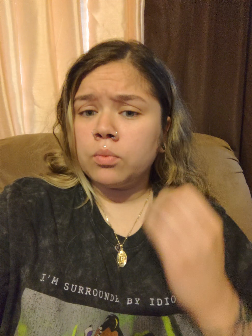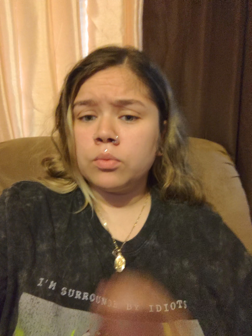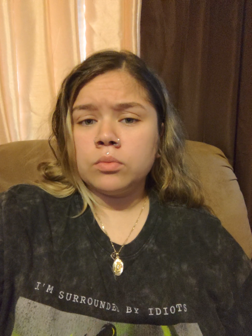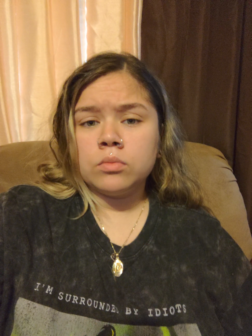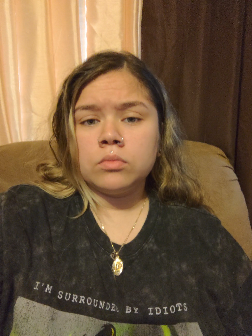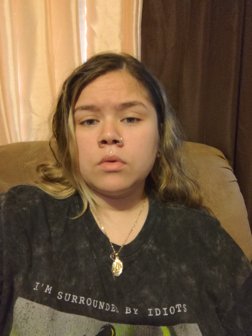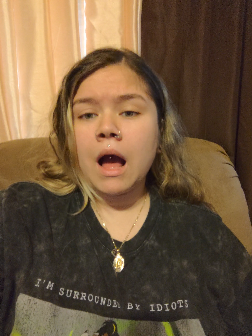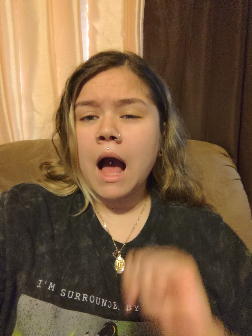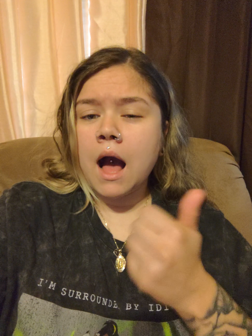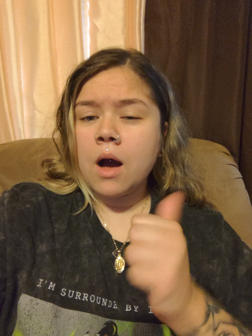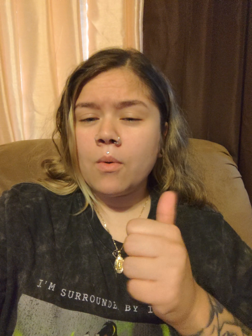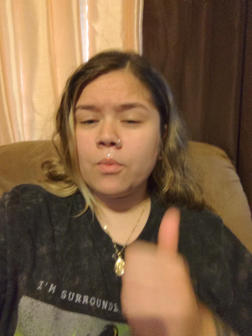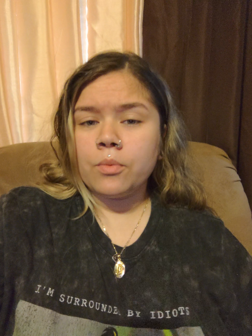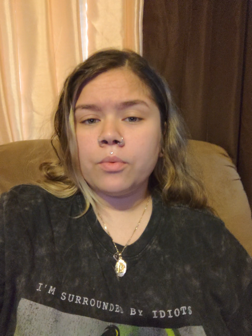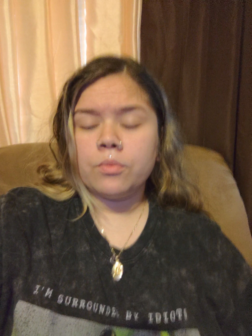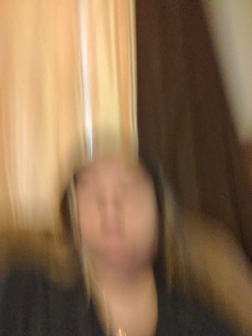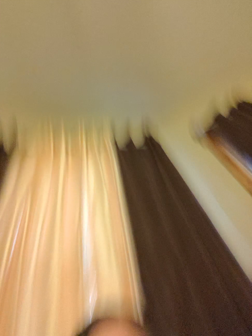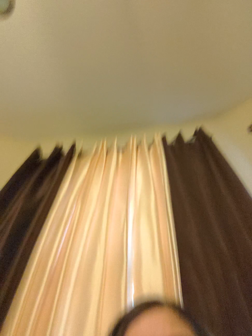how